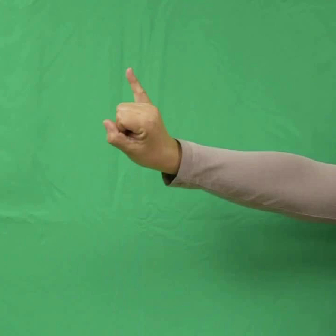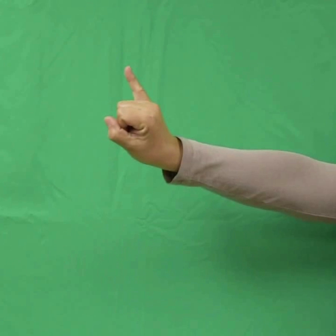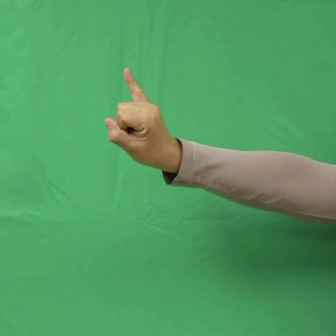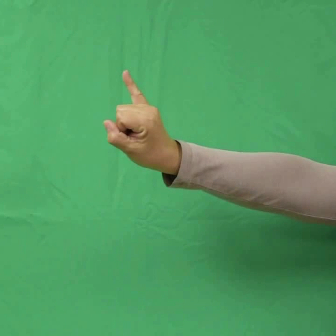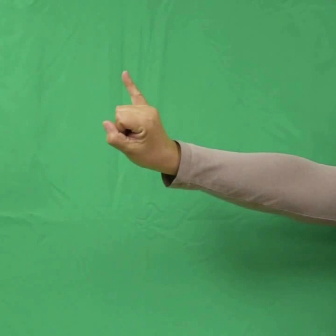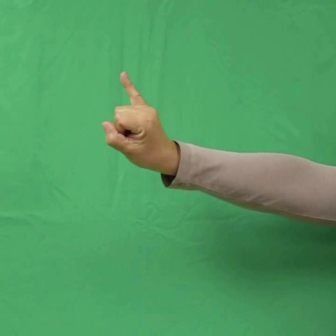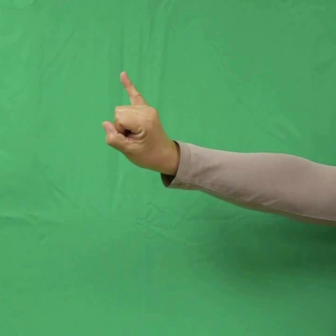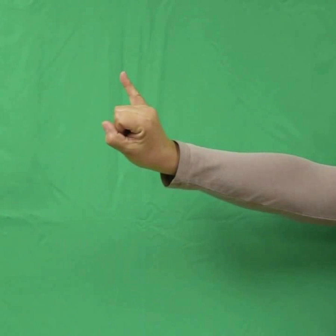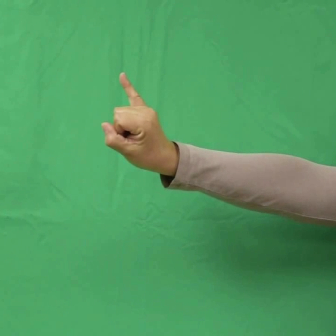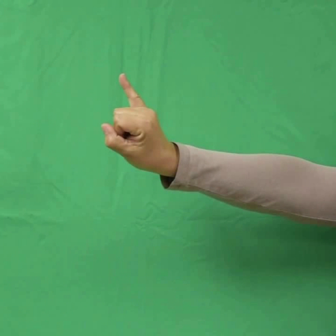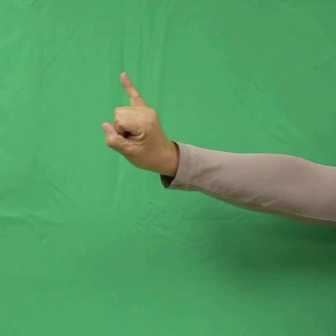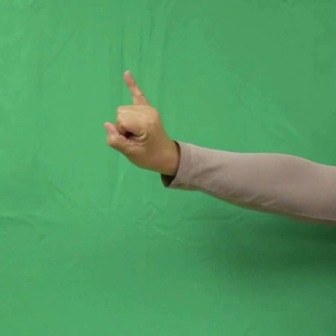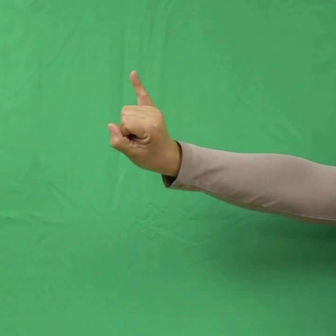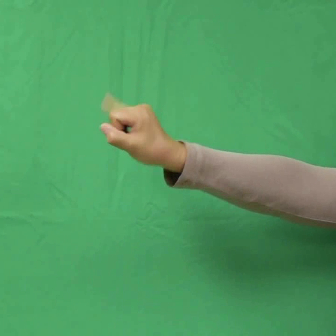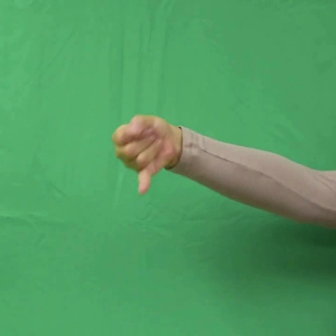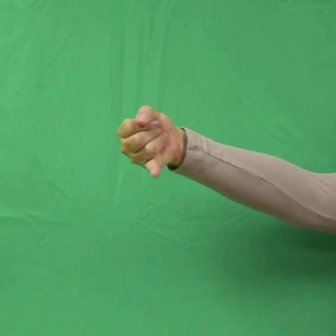J